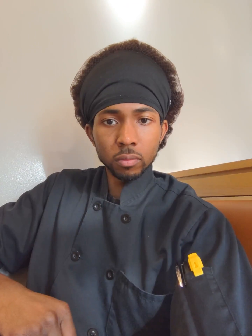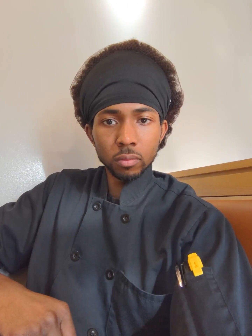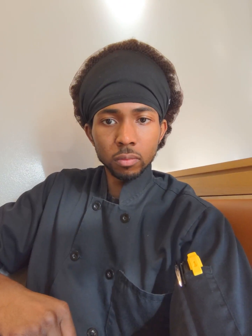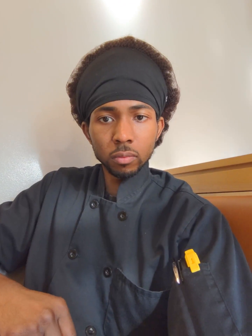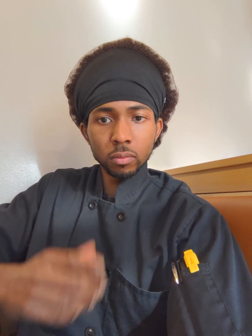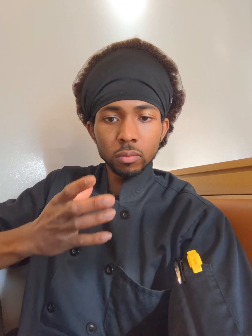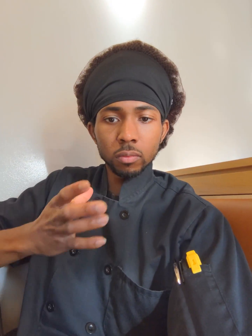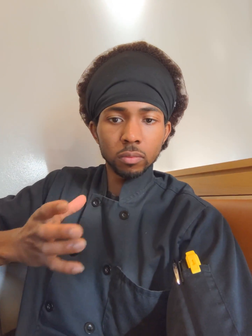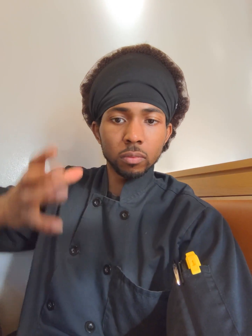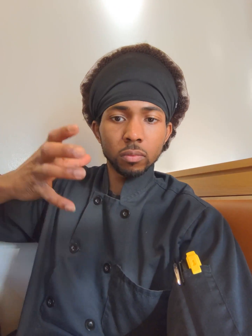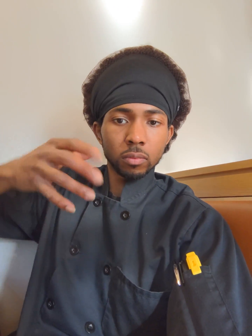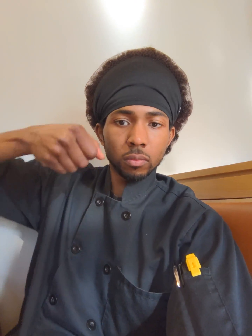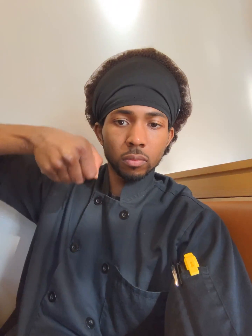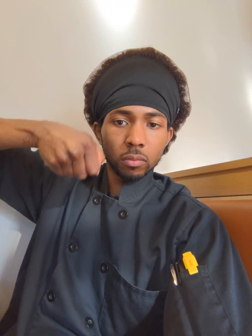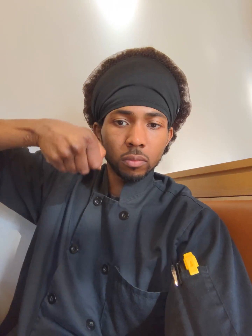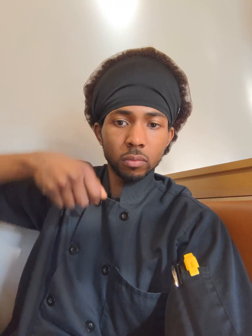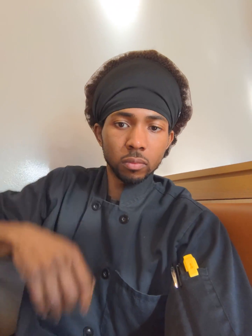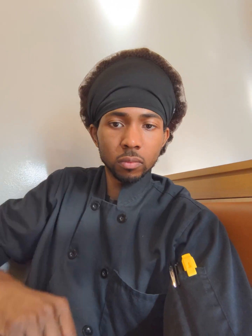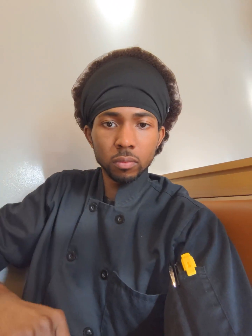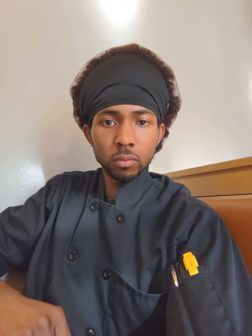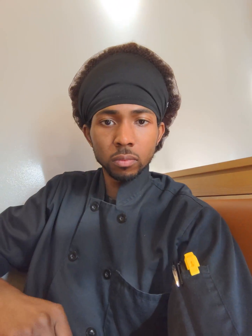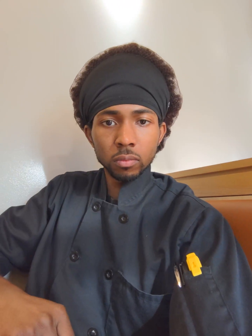bucket